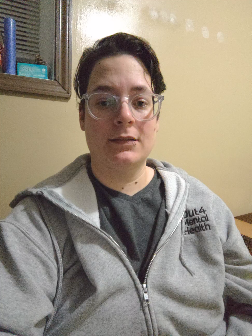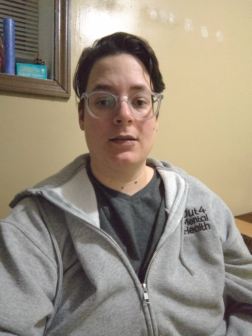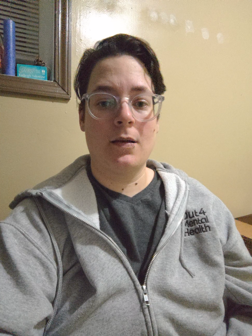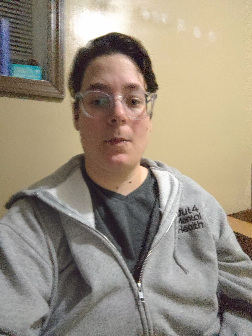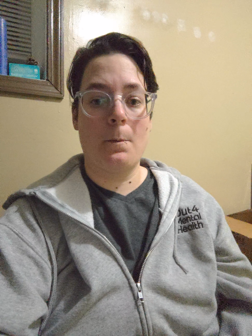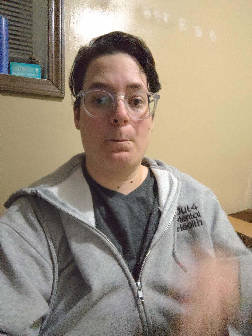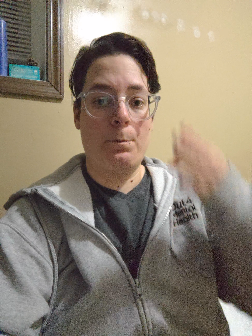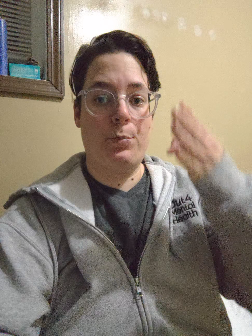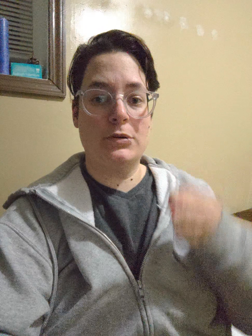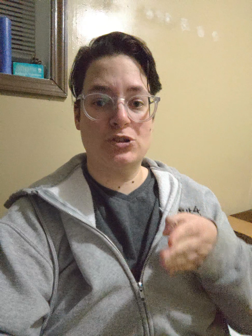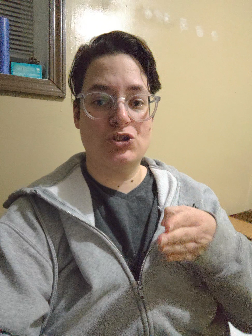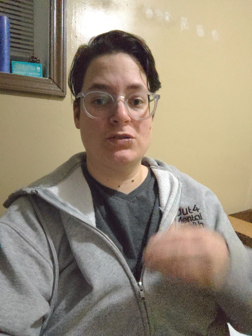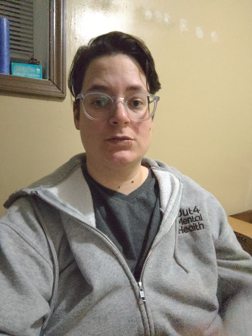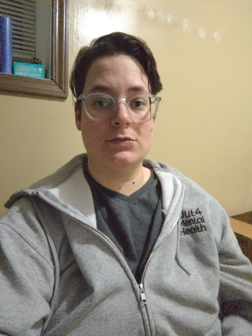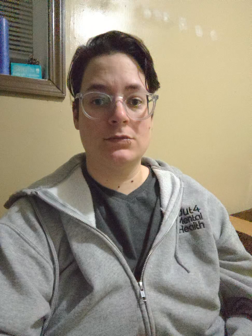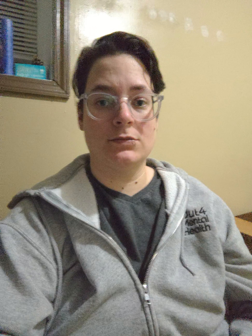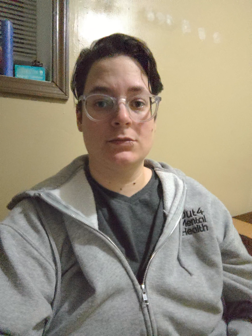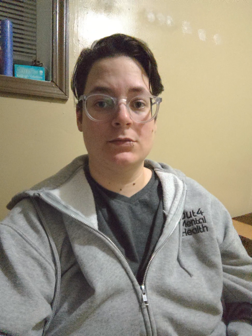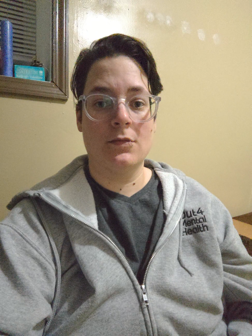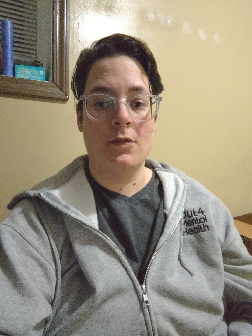person